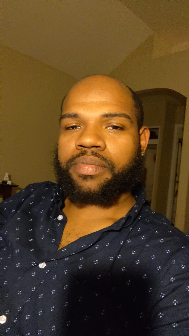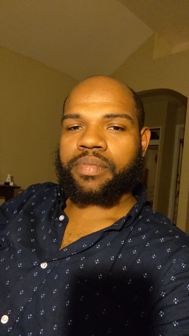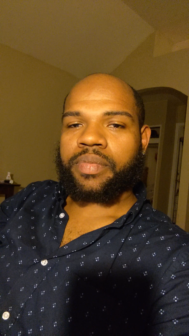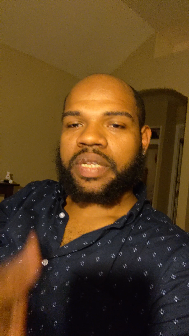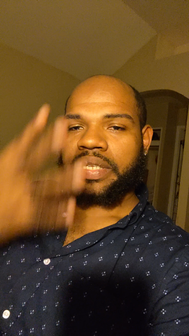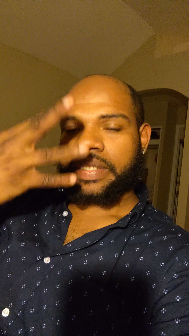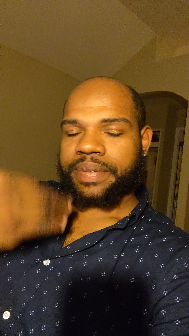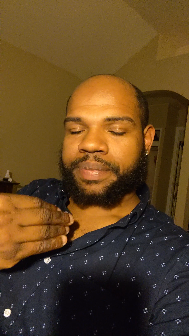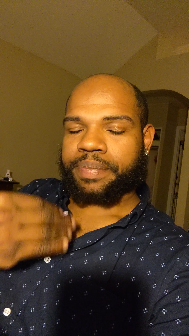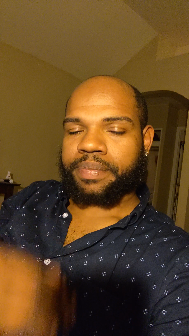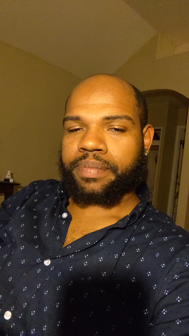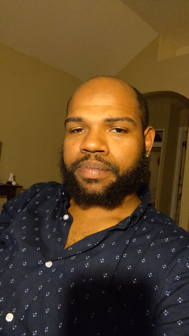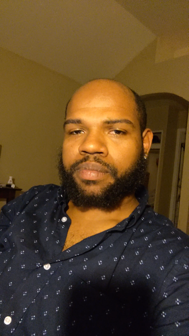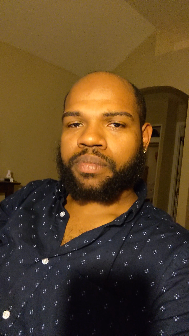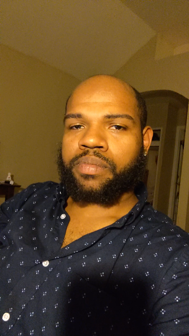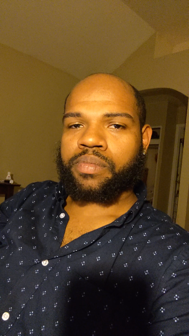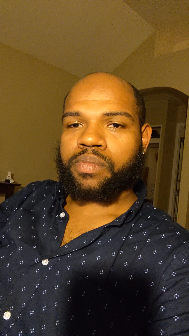asleep